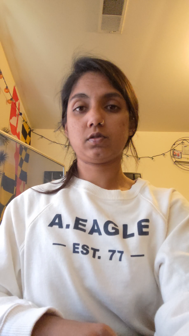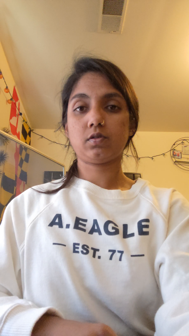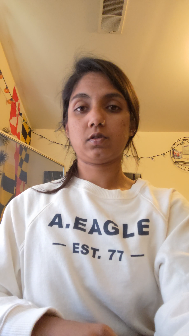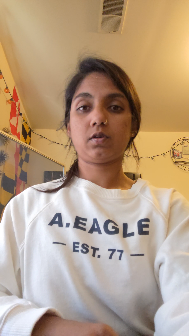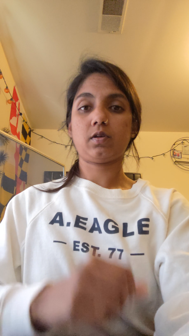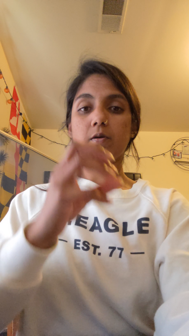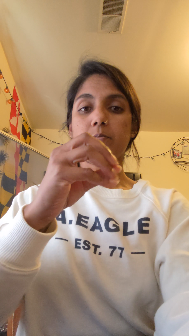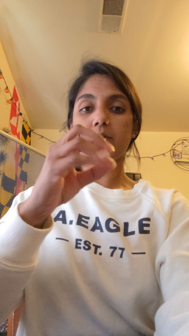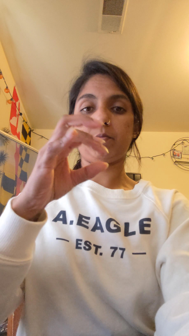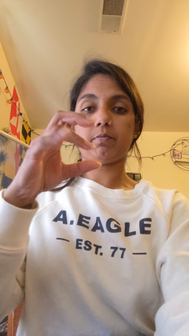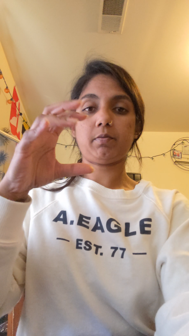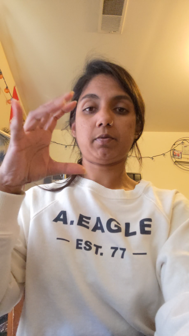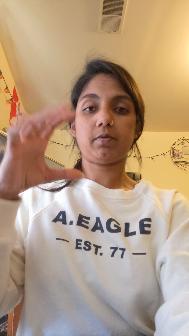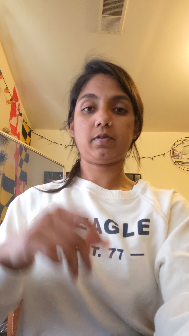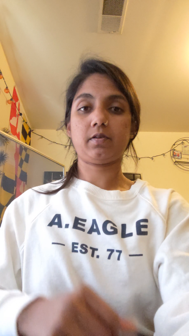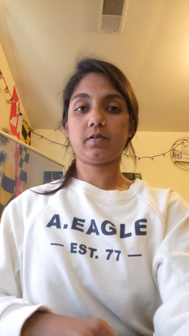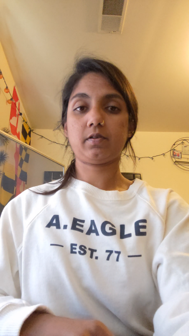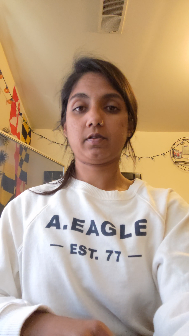bubbles